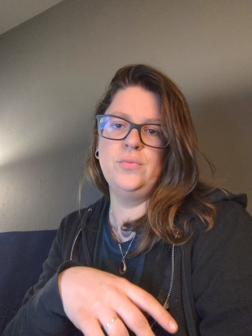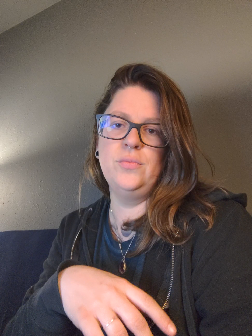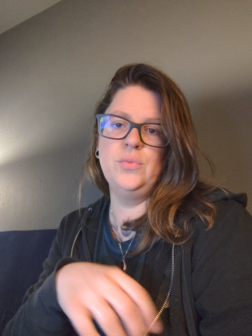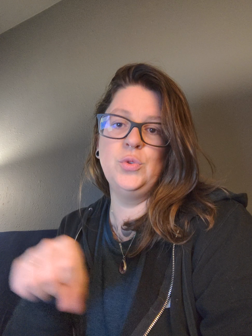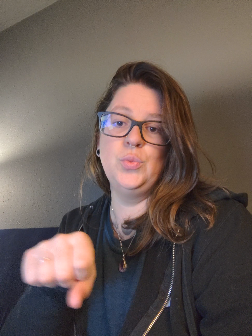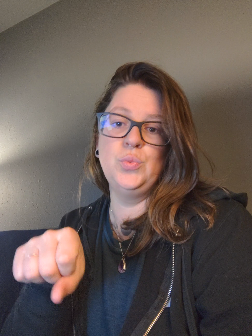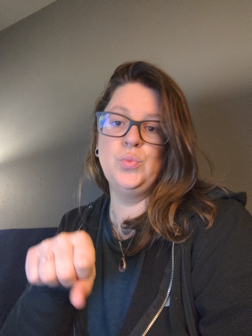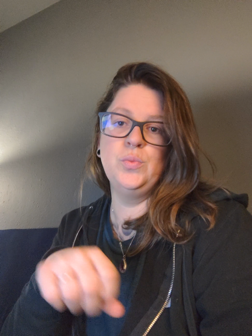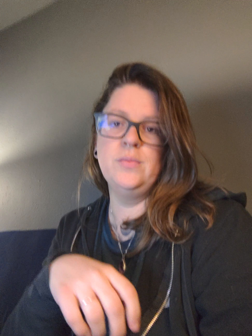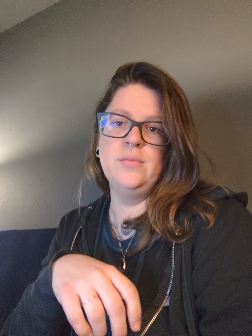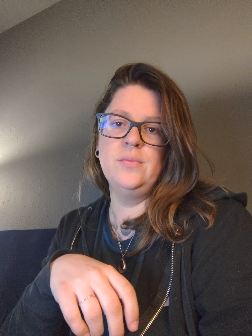shoe